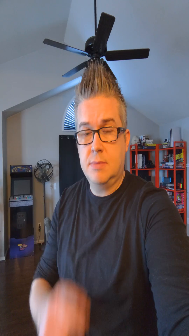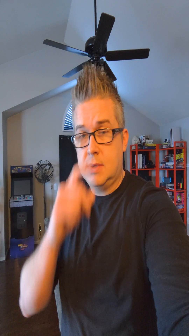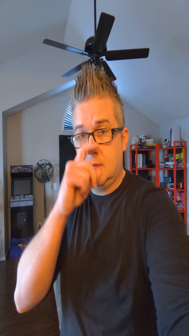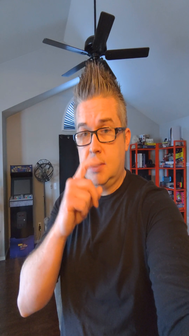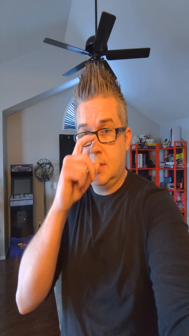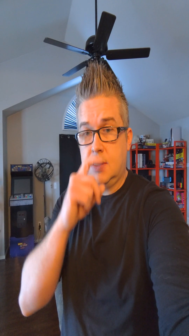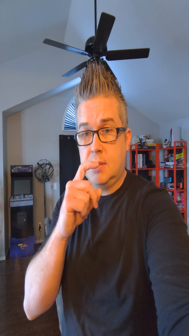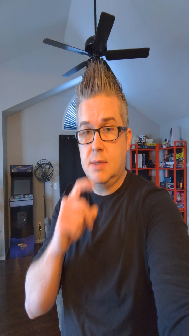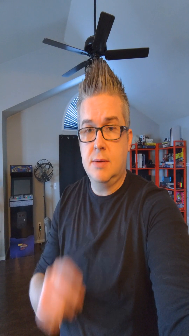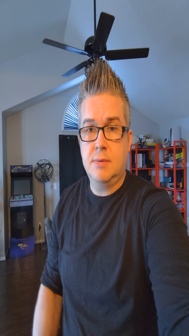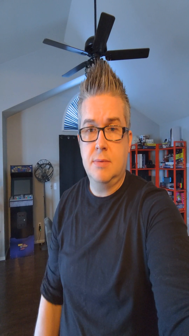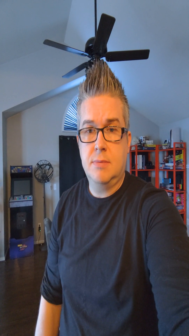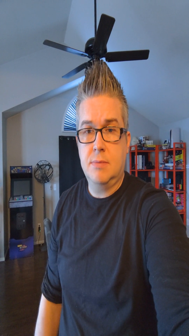doll